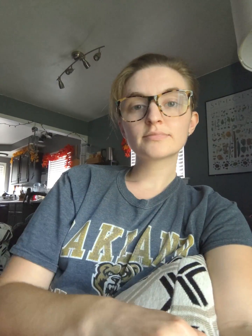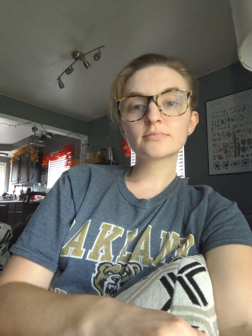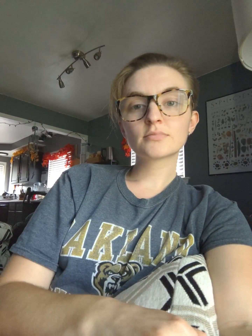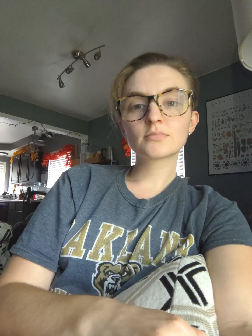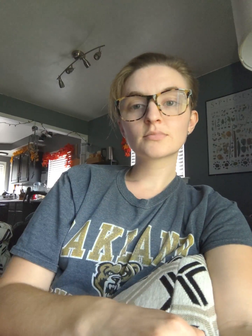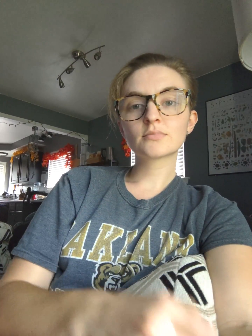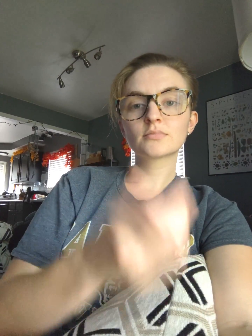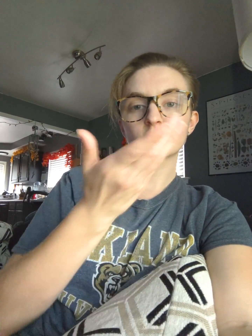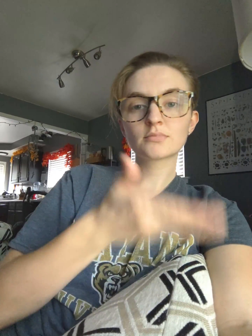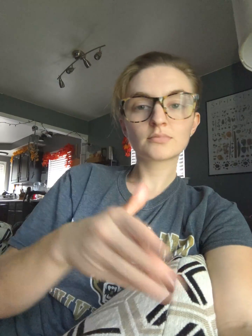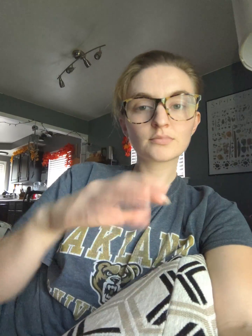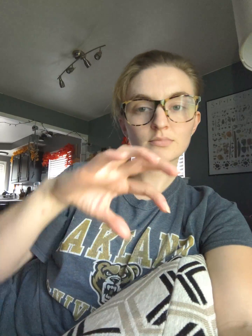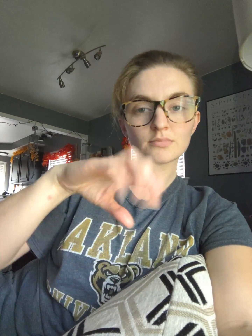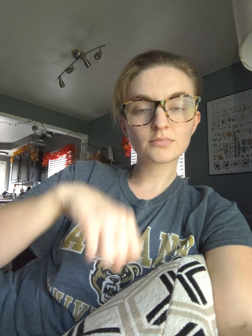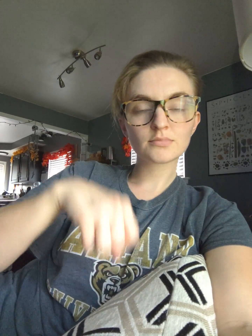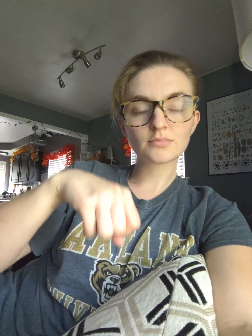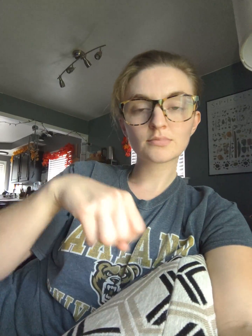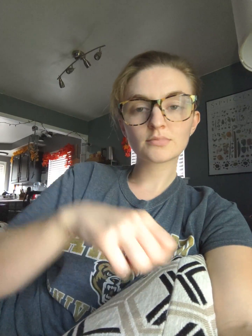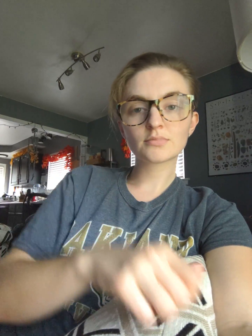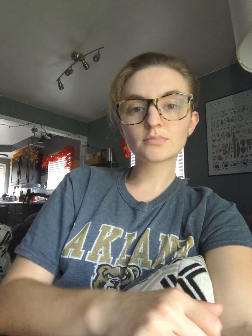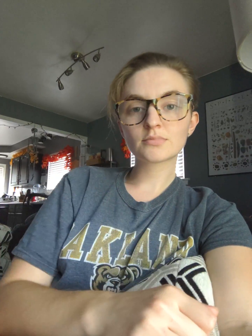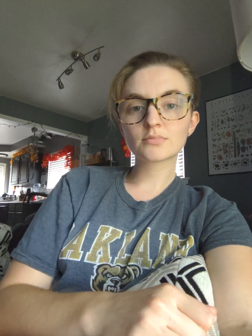basket